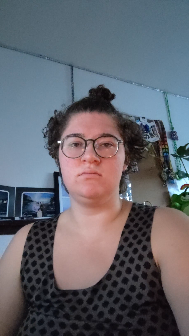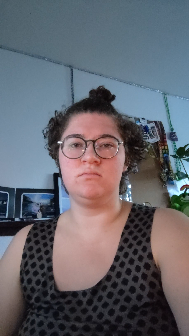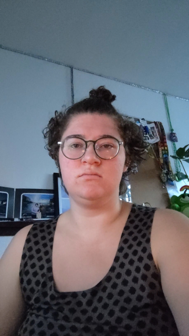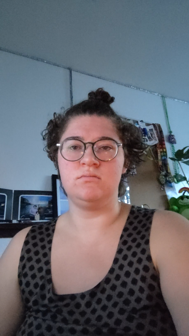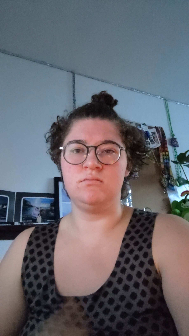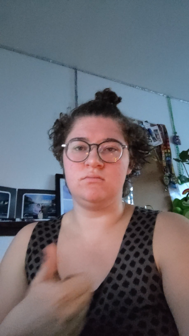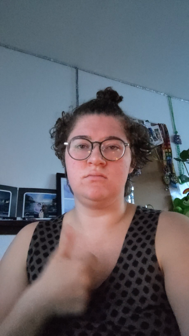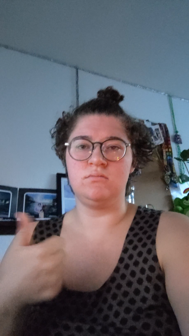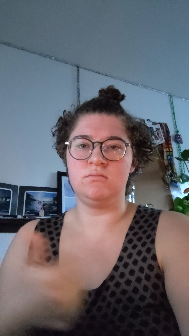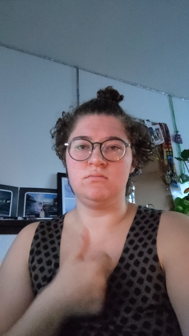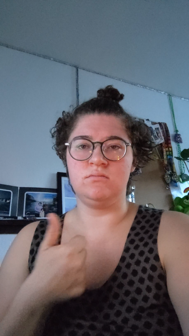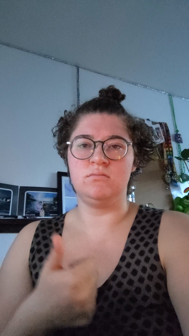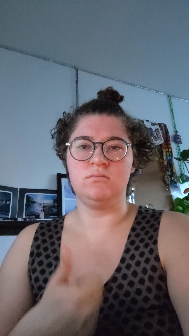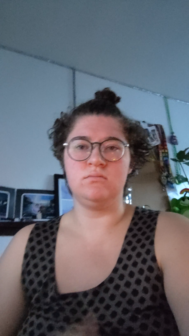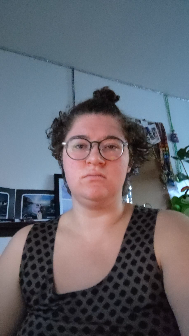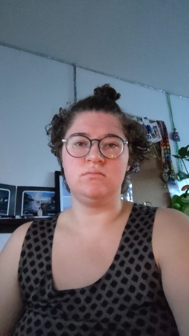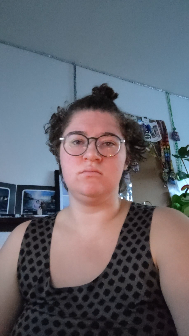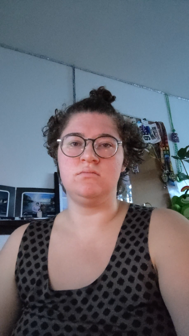basement